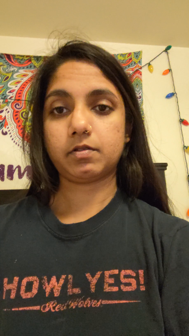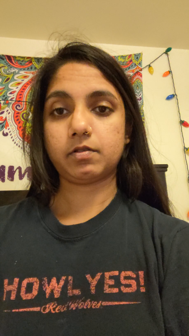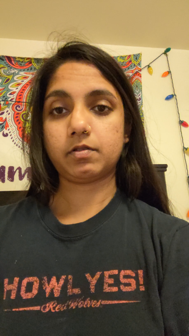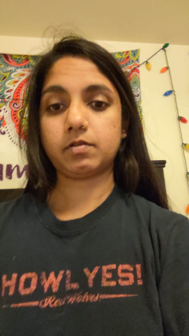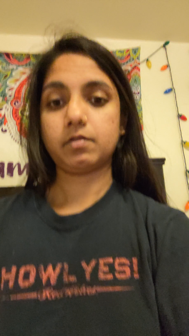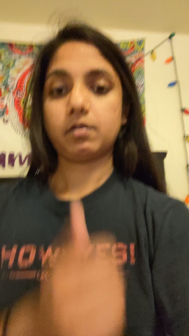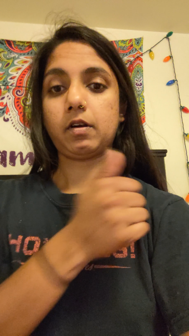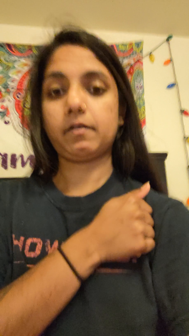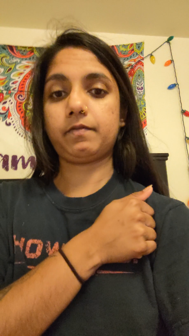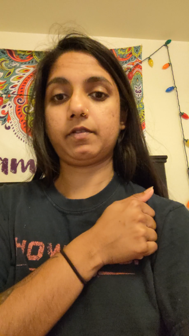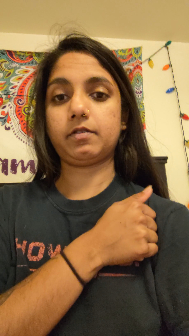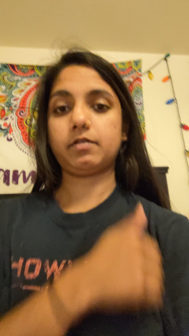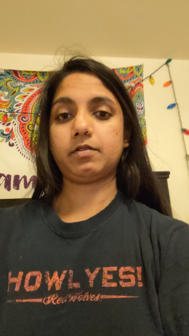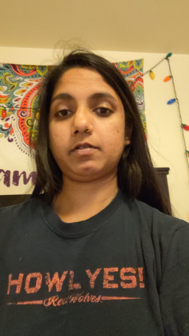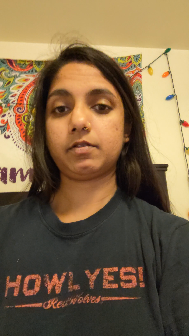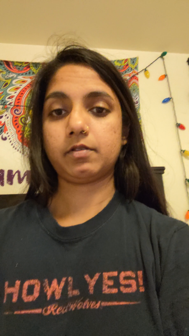love